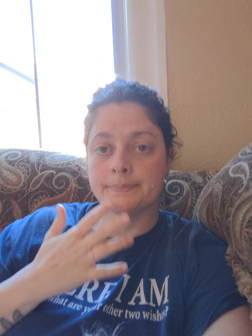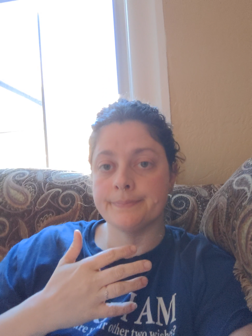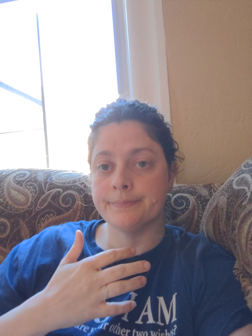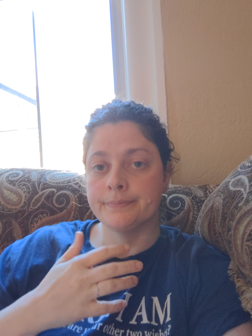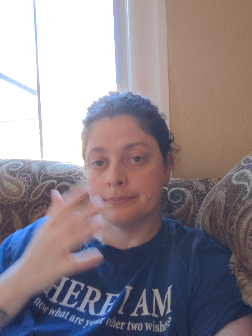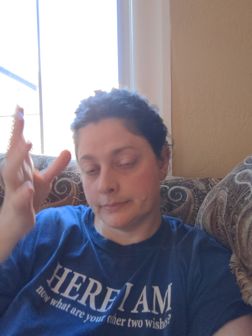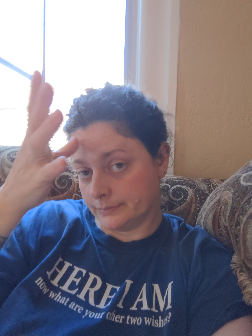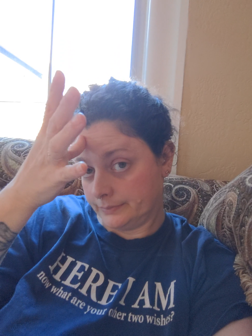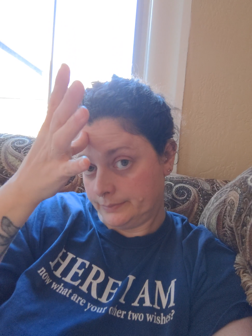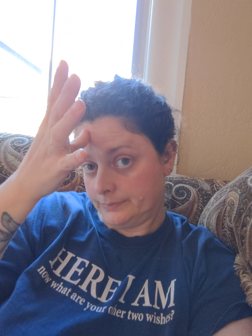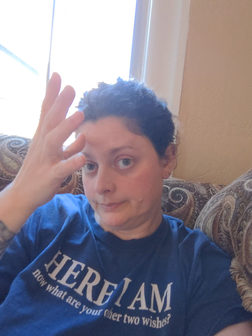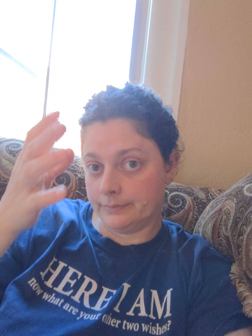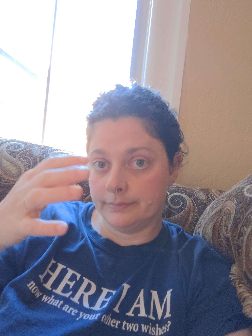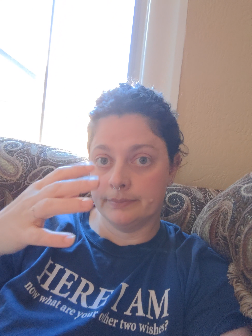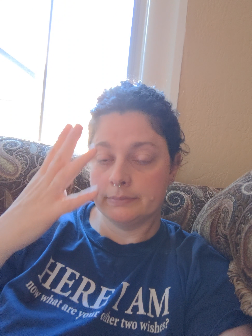dad